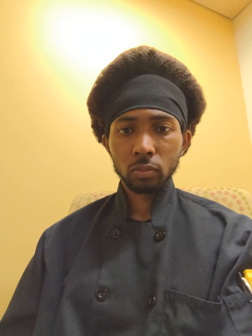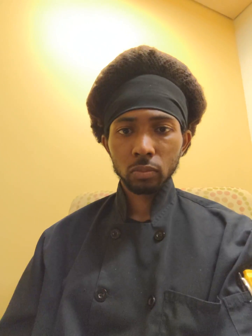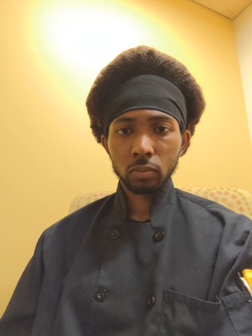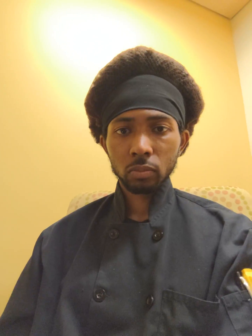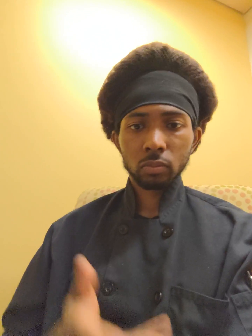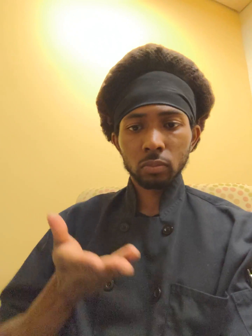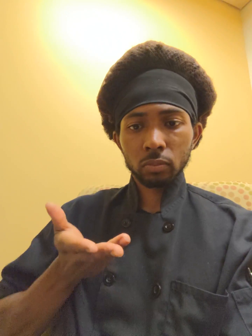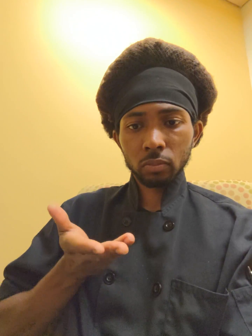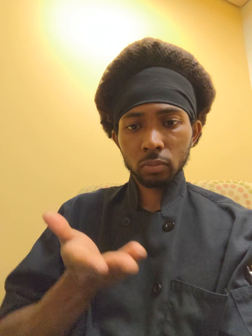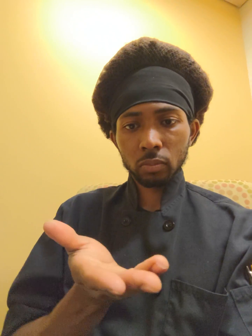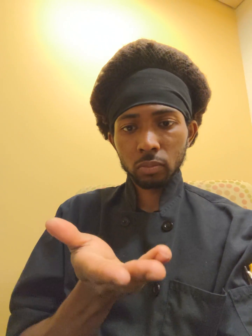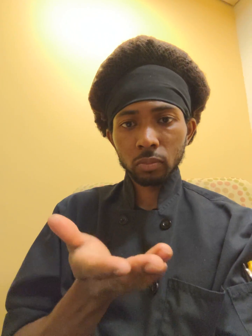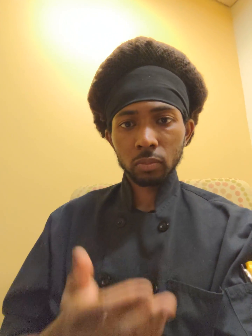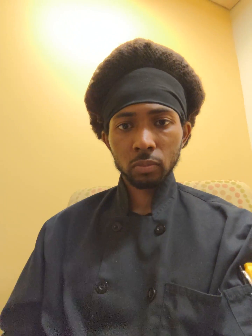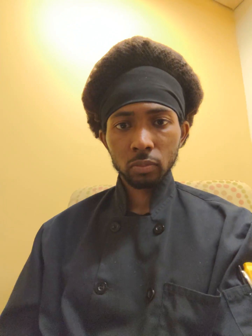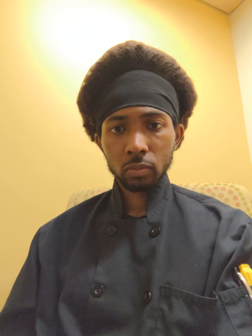oven